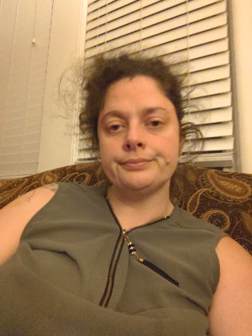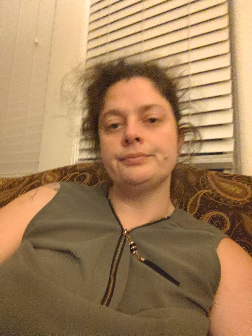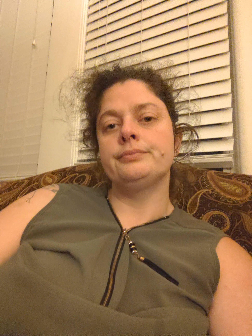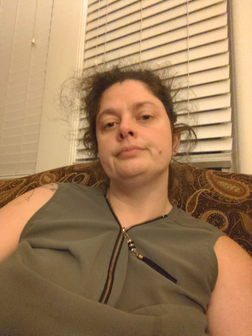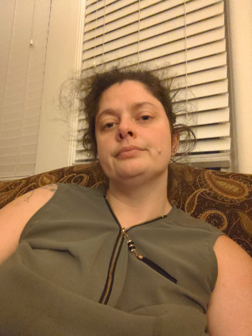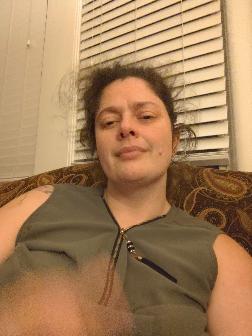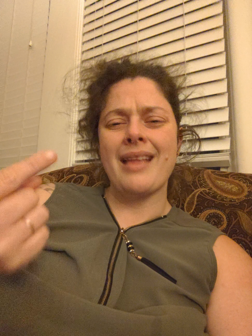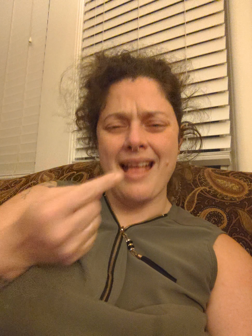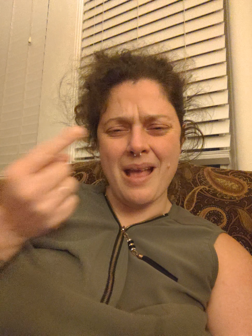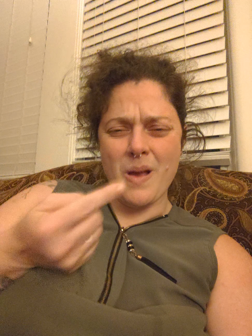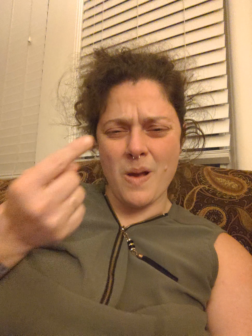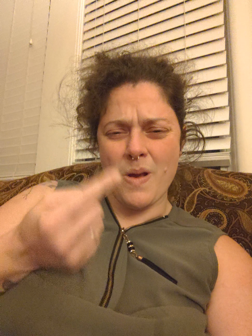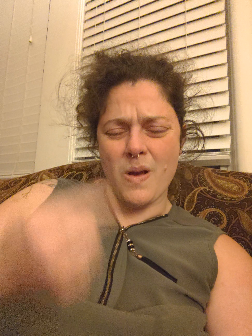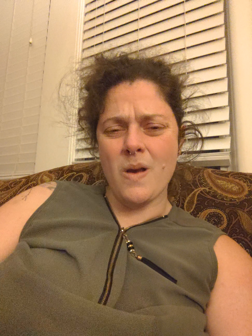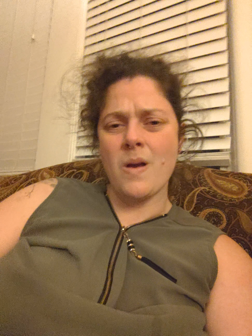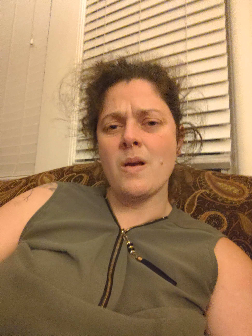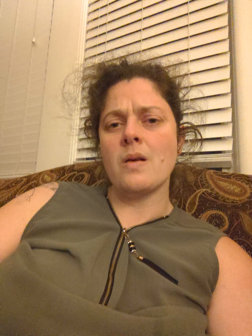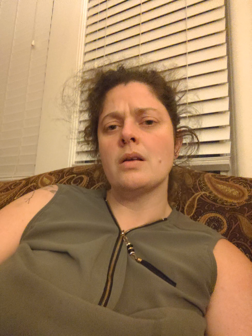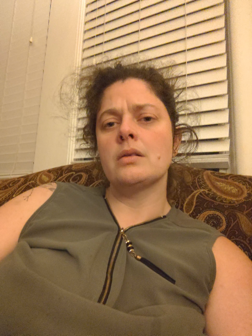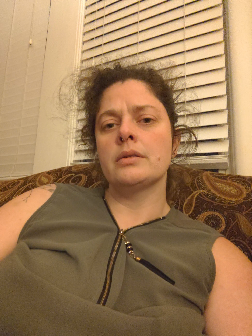owie